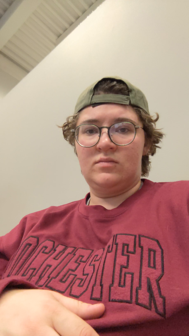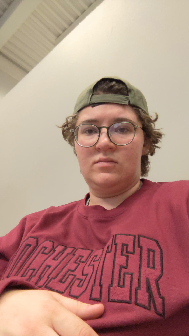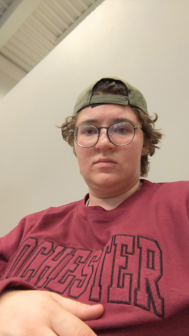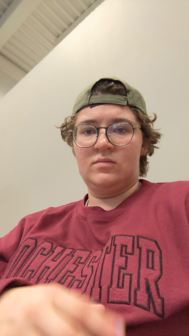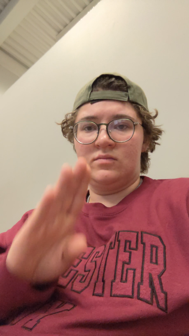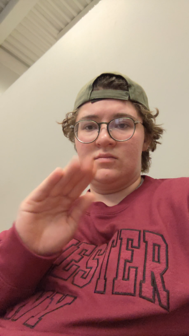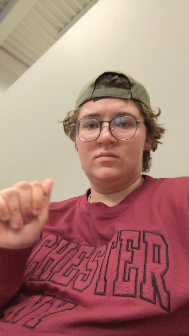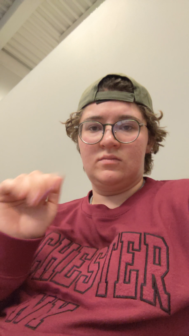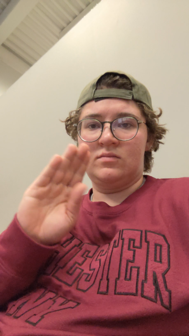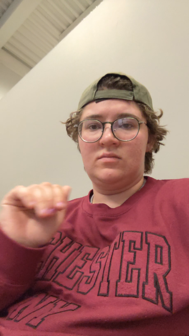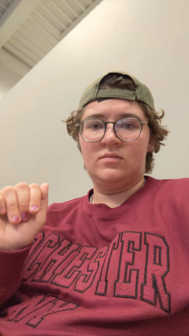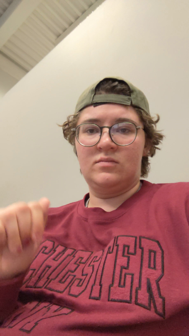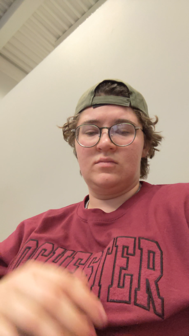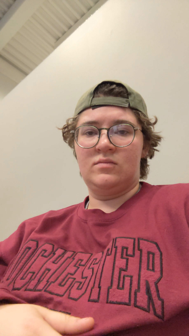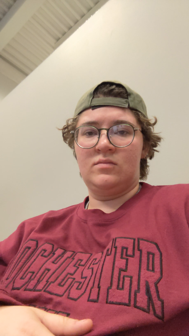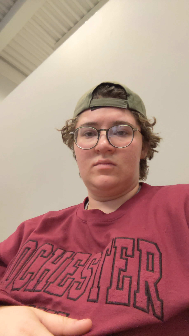baa baa